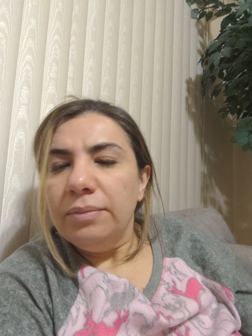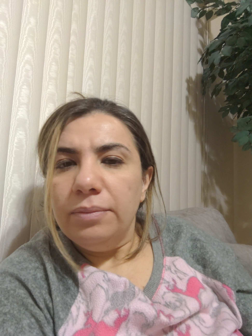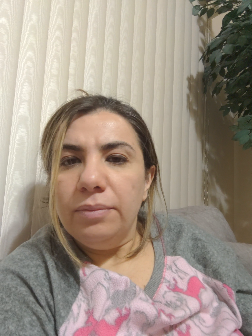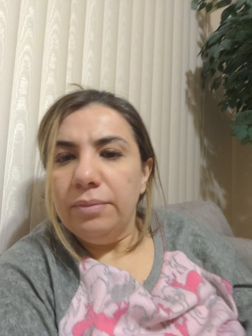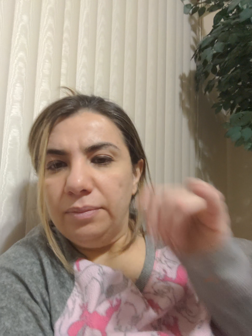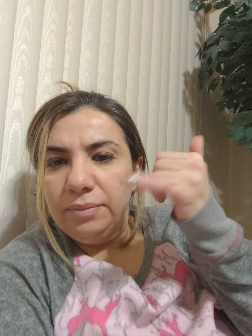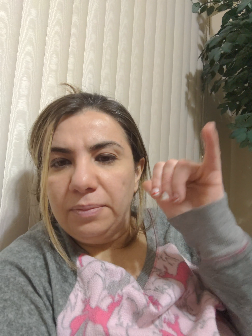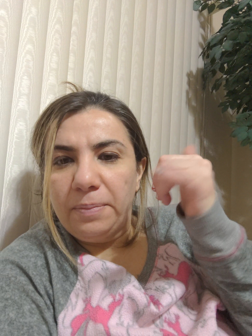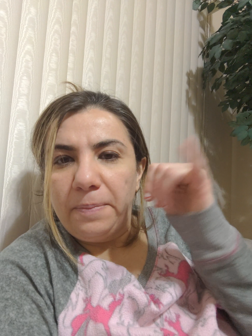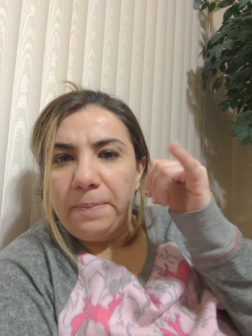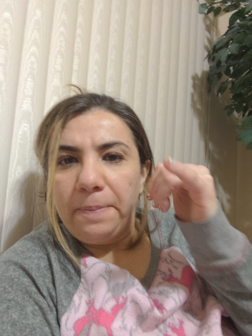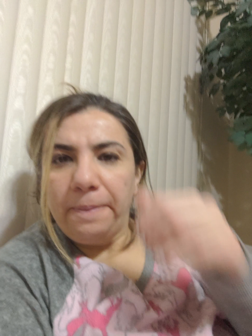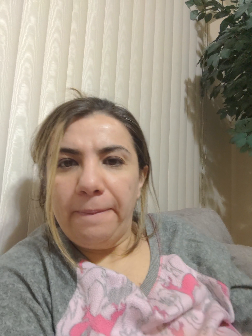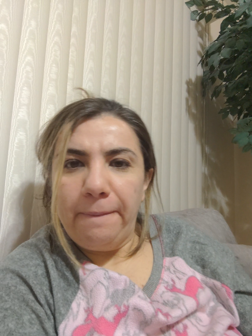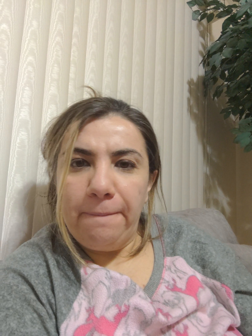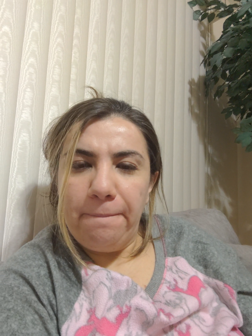yellow